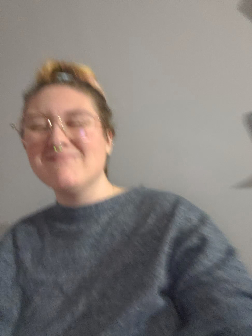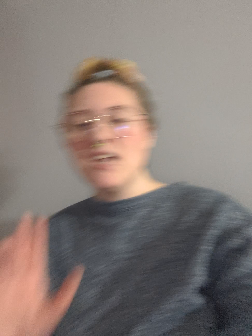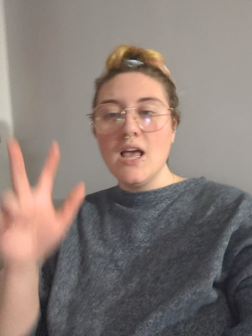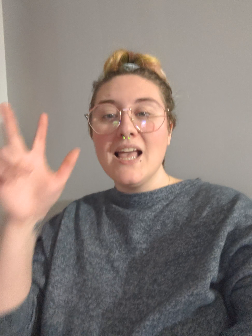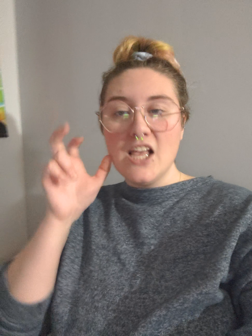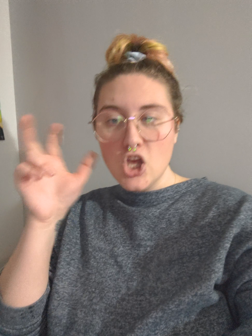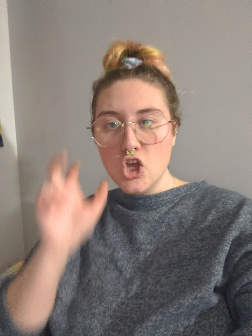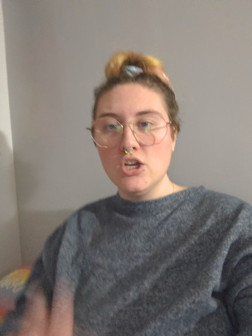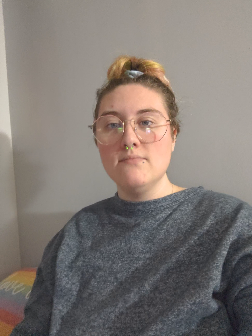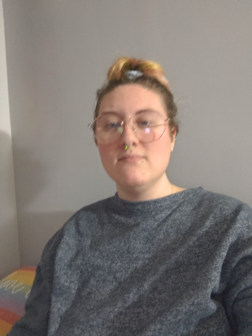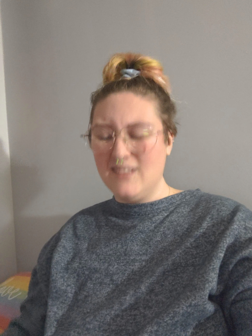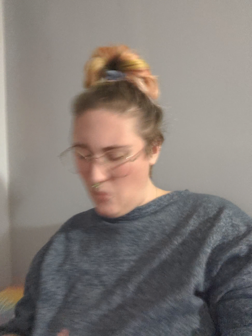hear